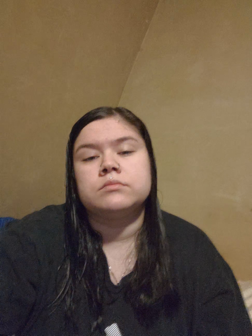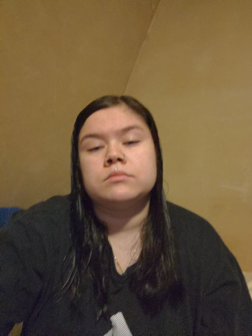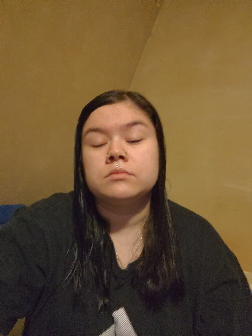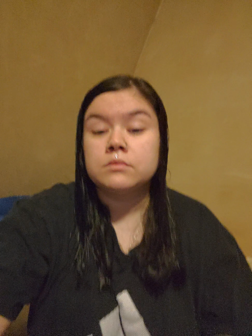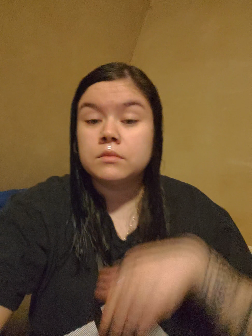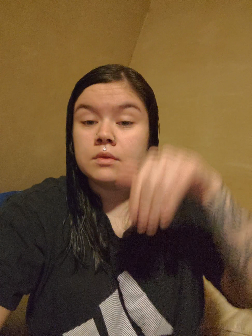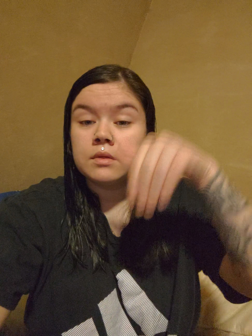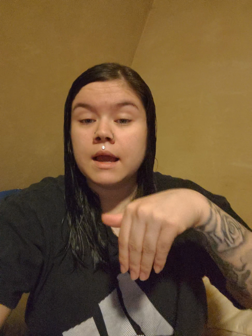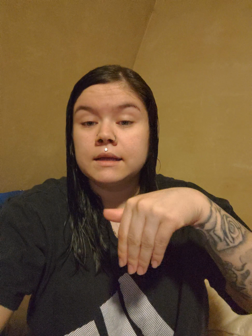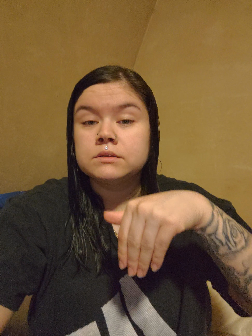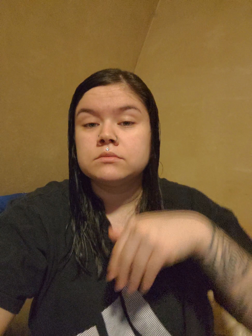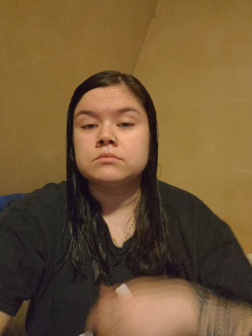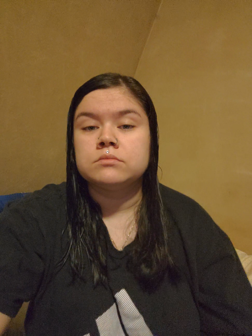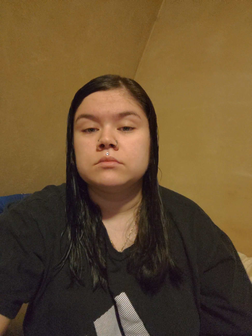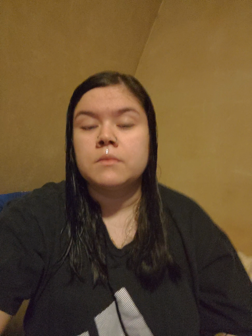night